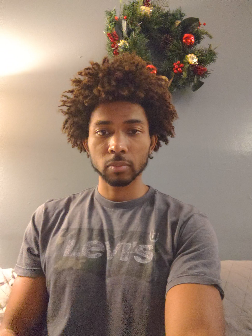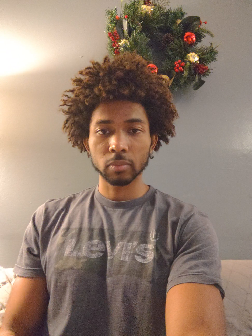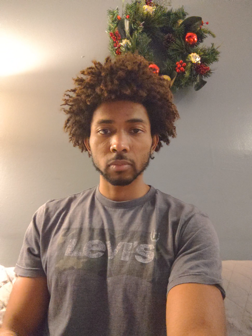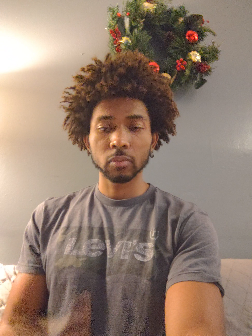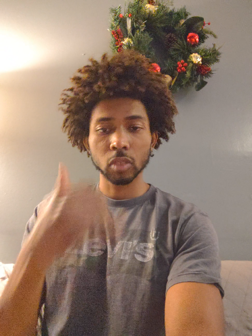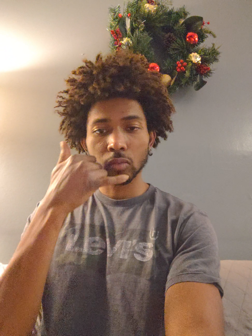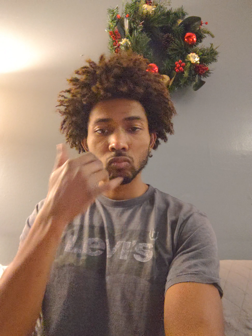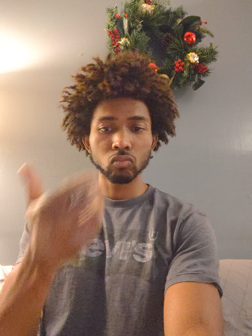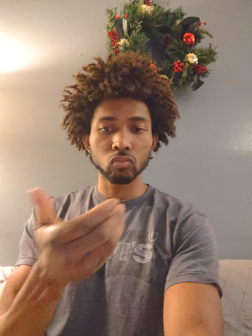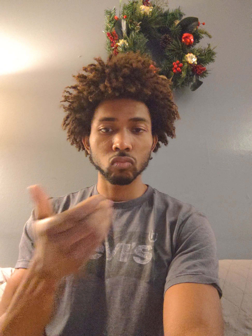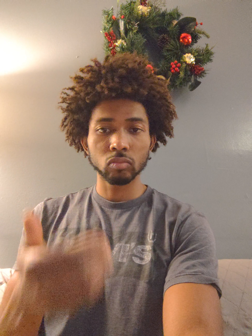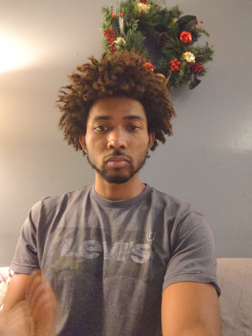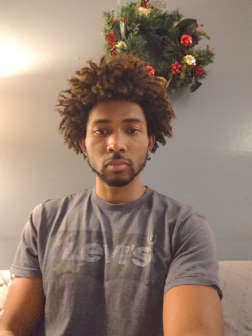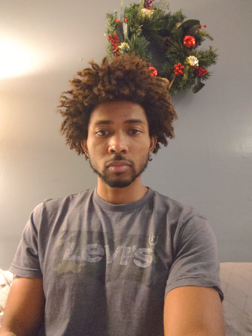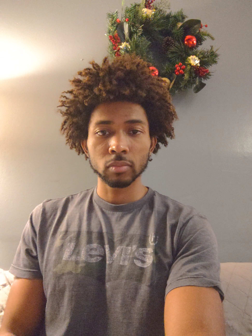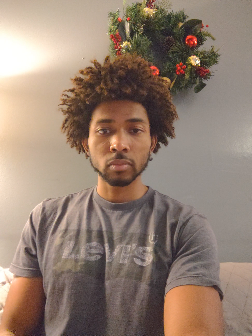call on the phone